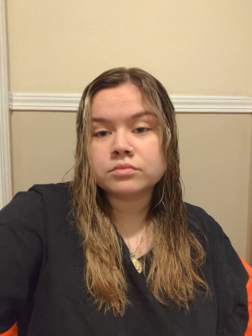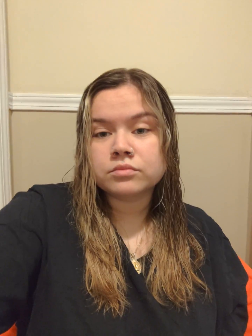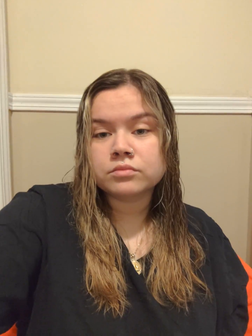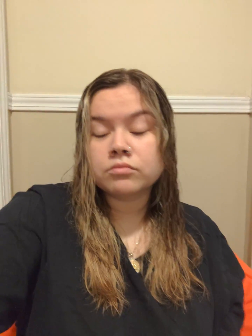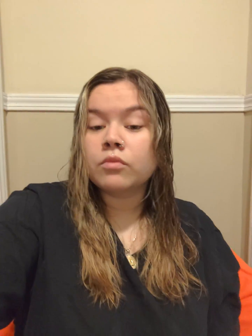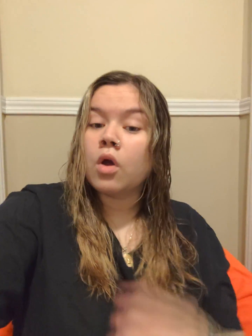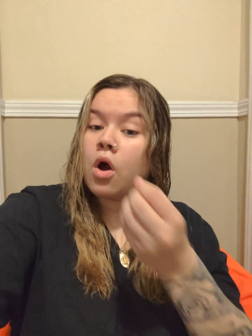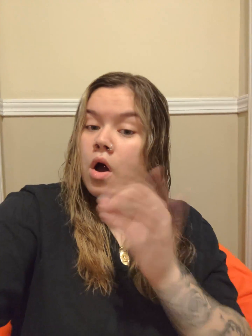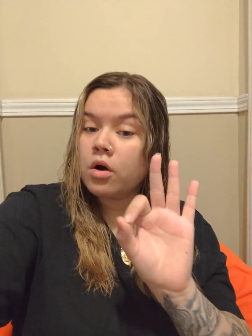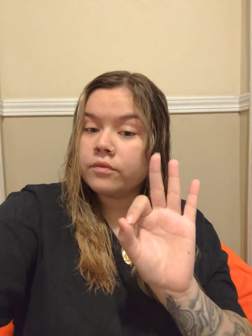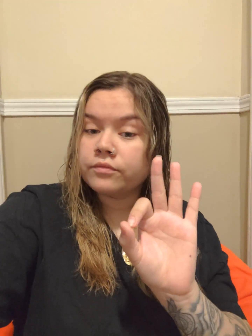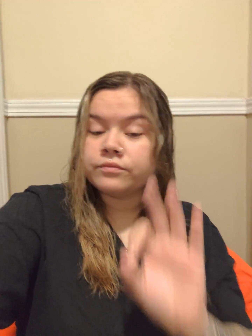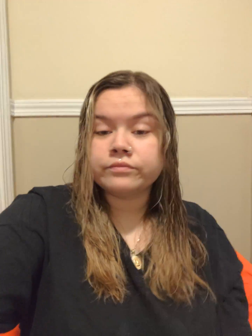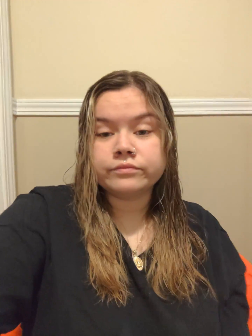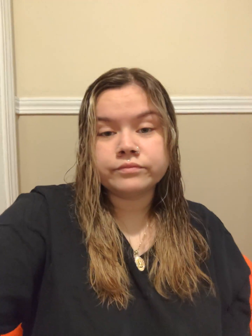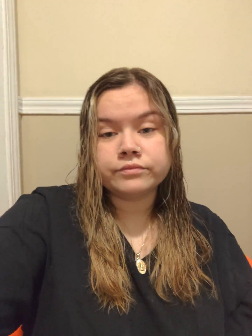of